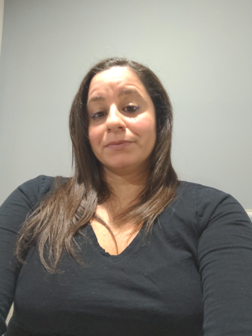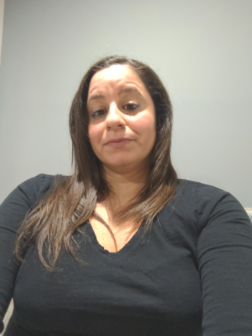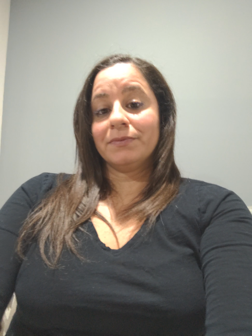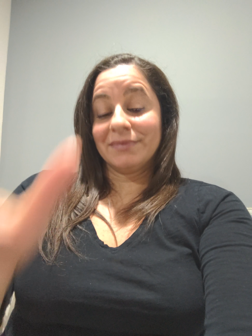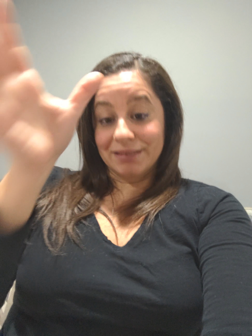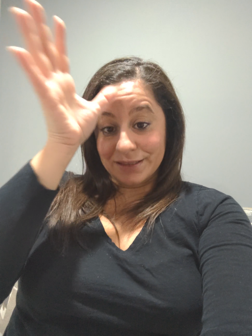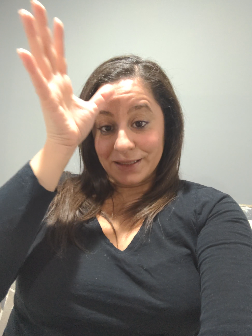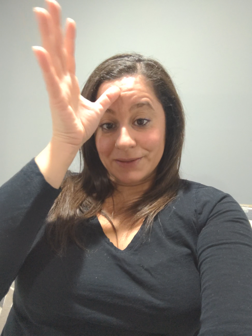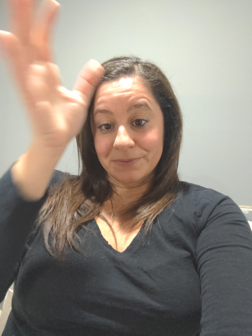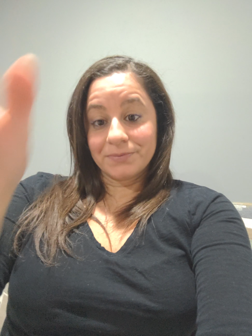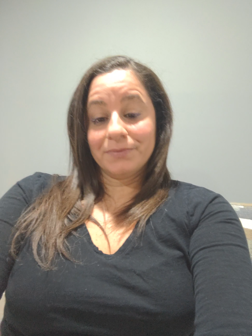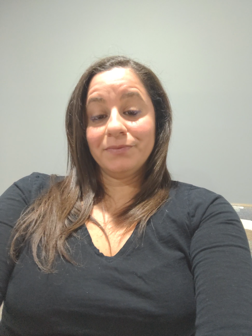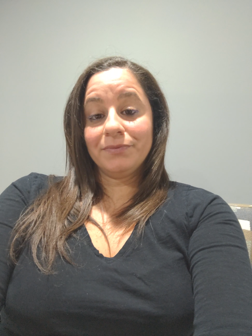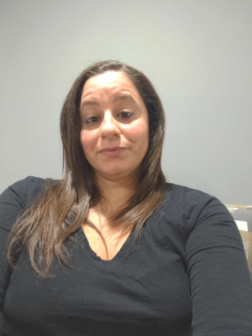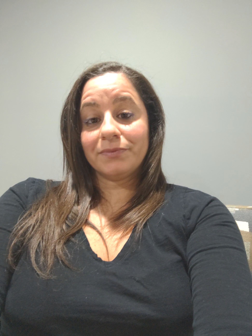dad